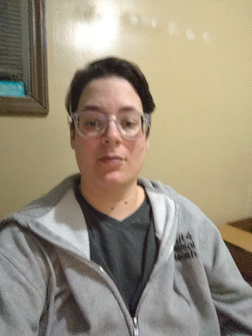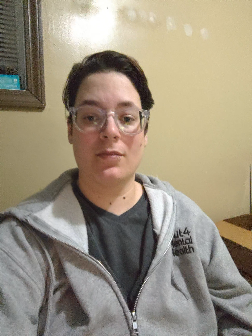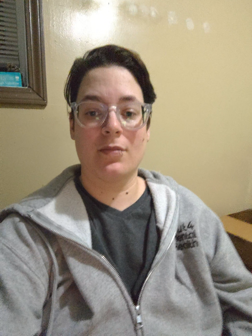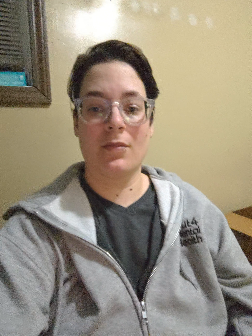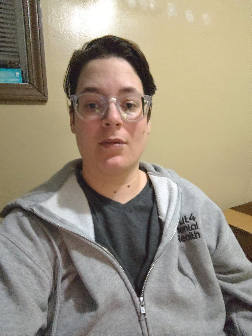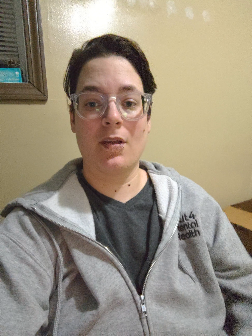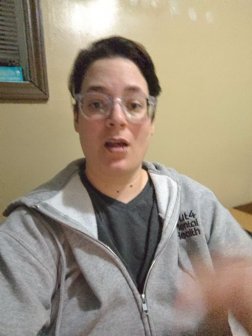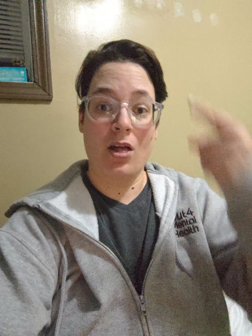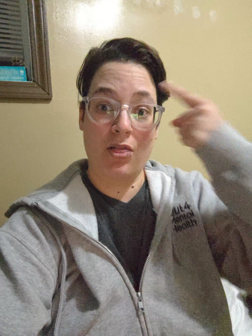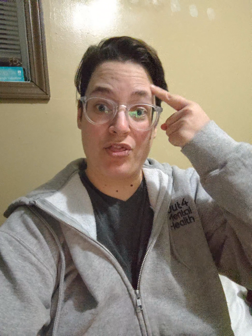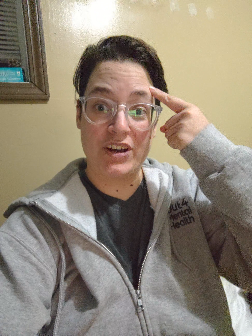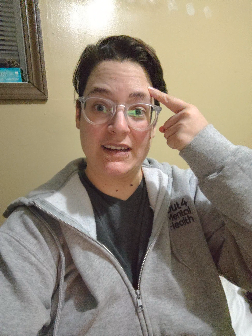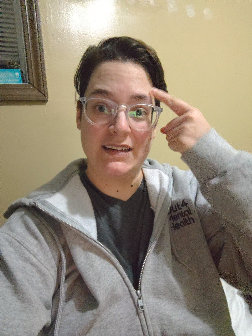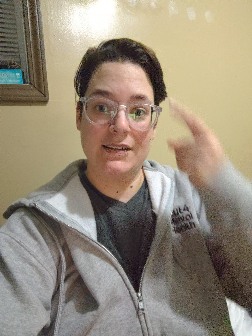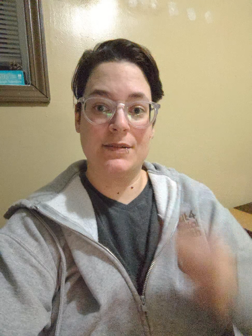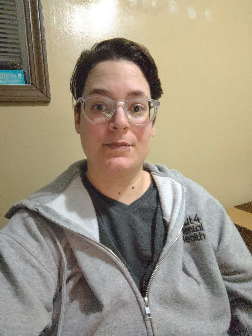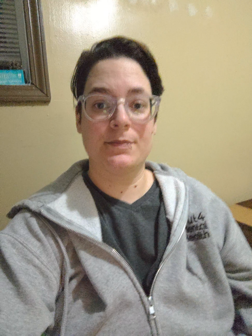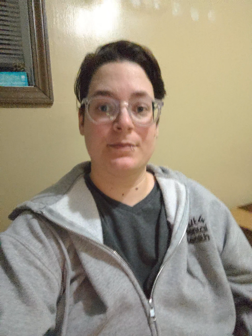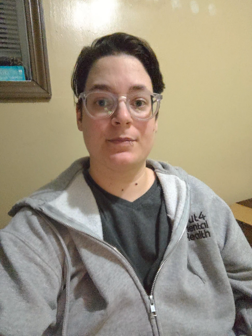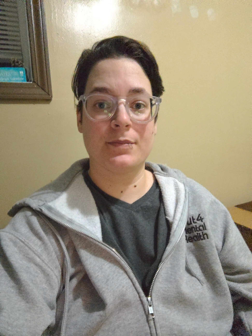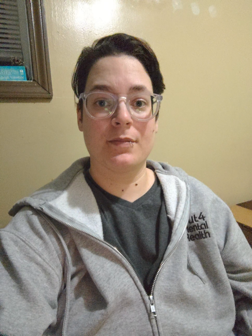think